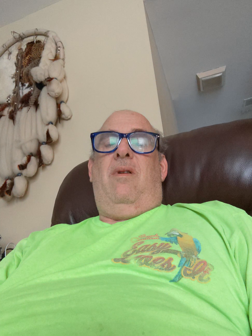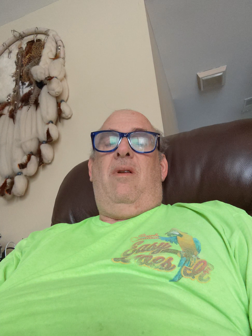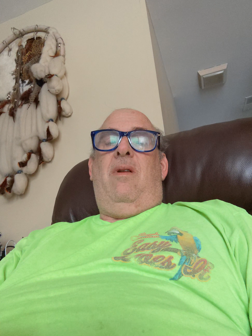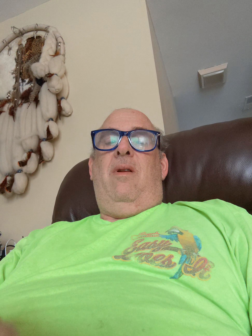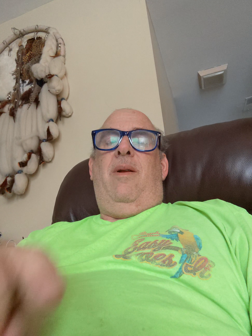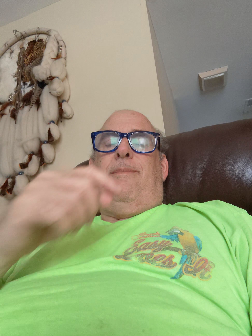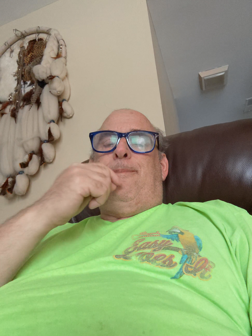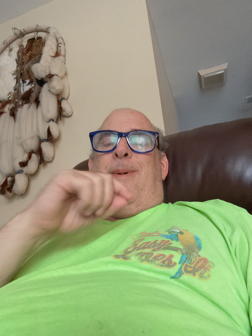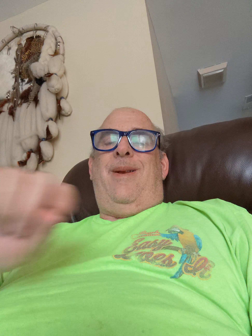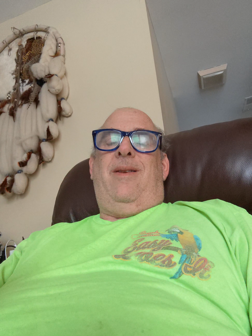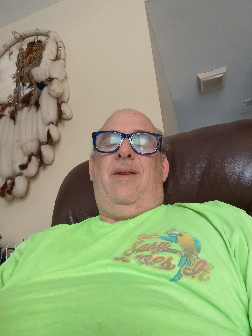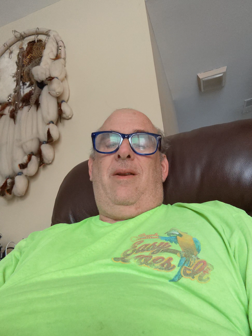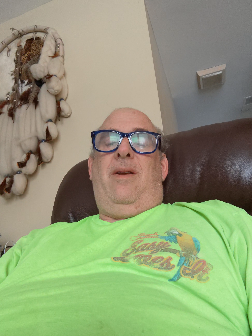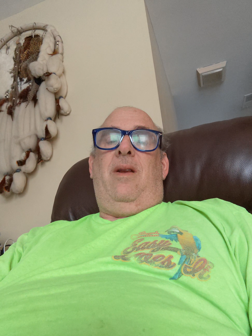pen